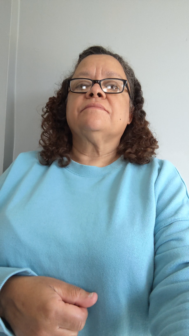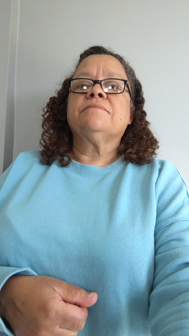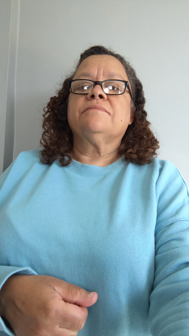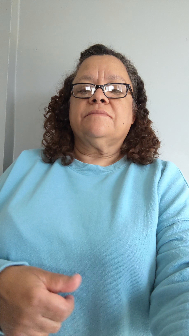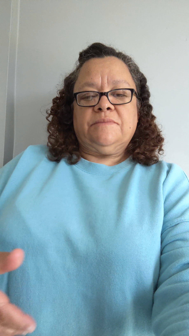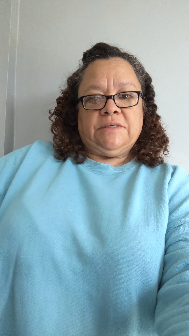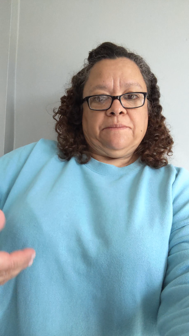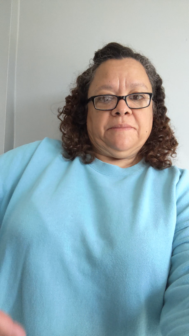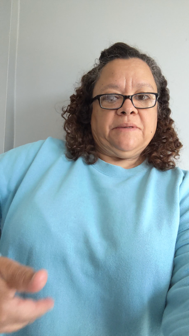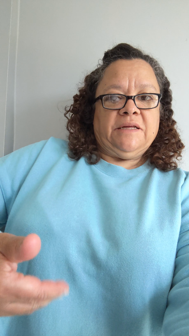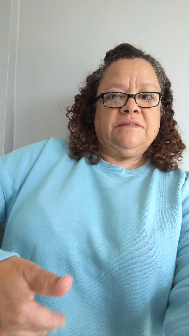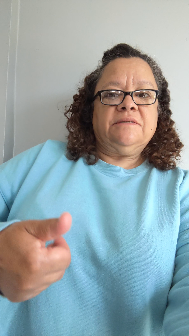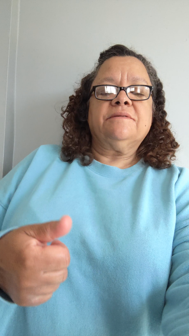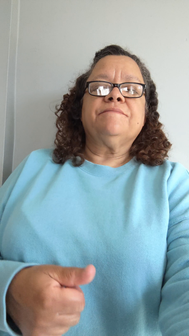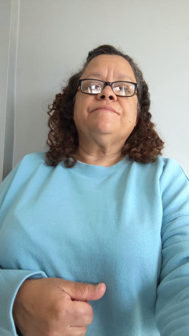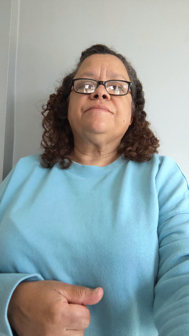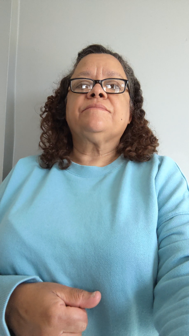pants